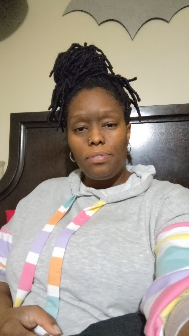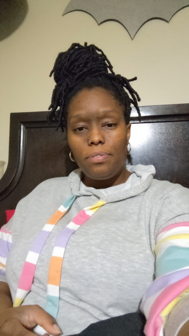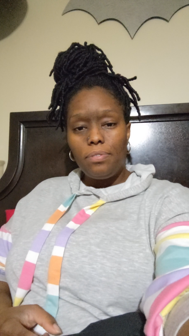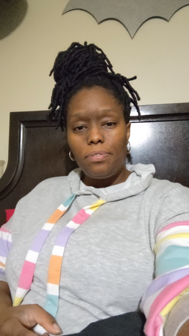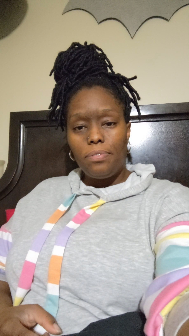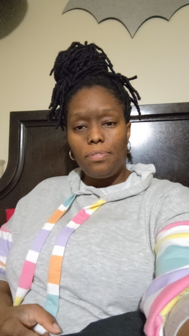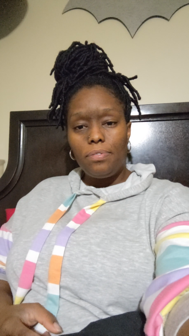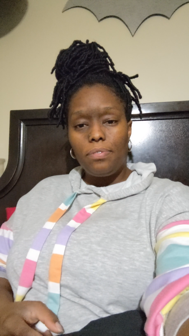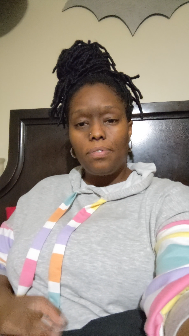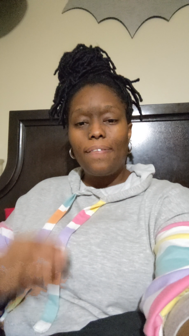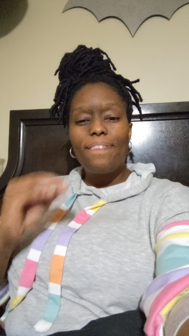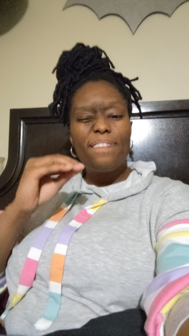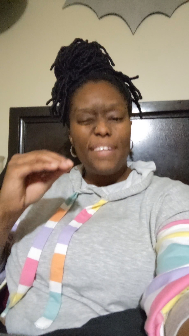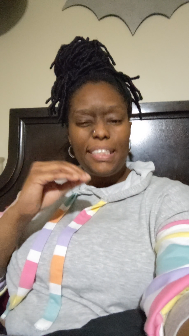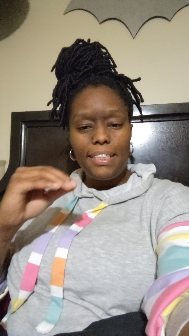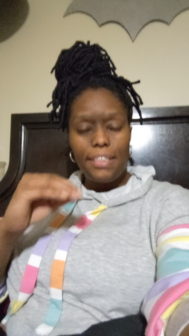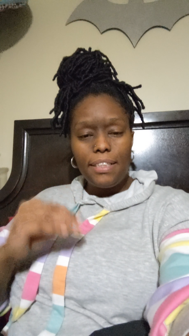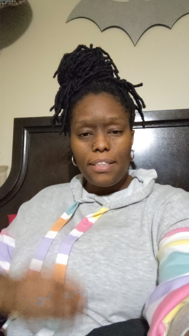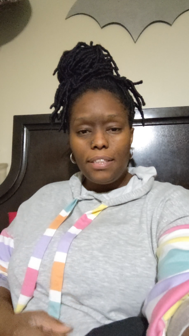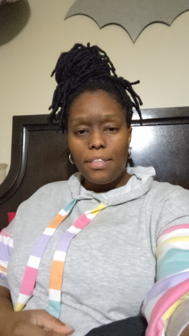fix